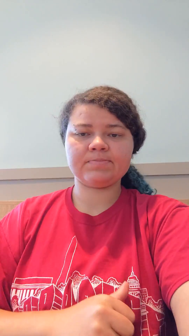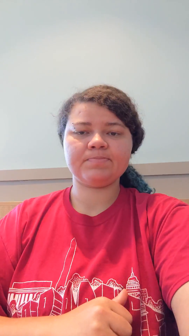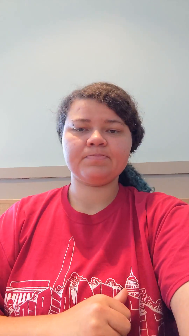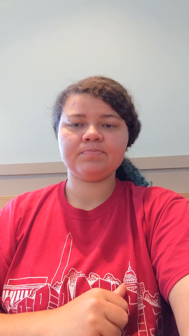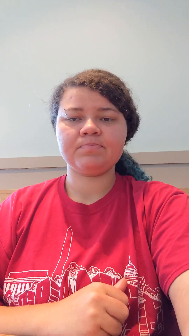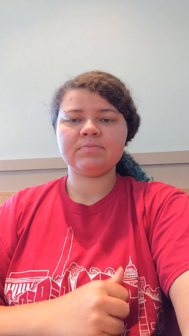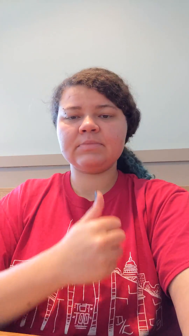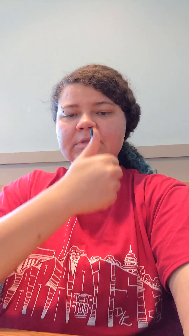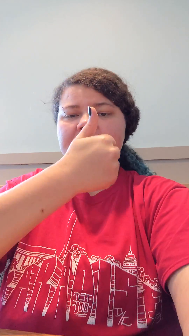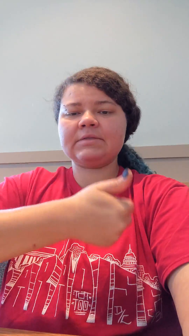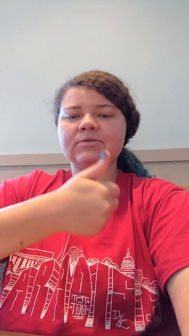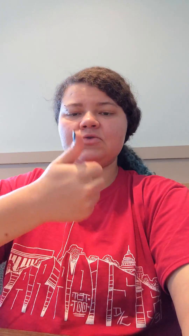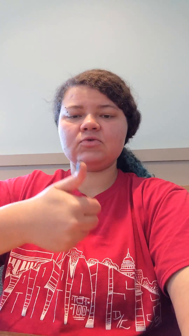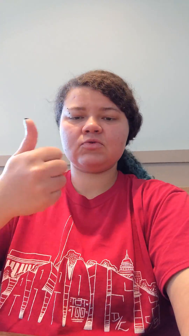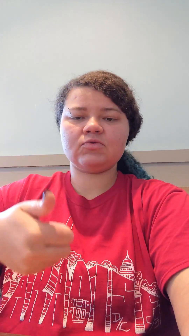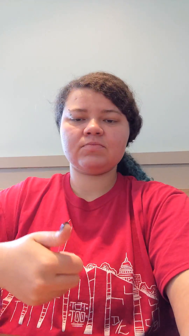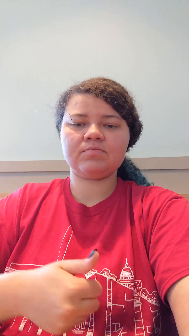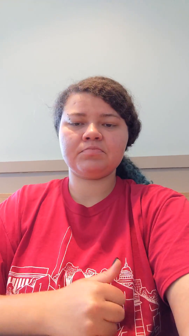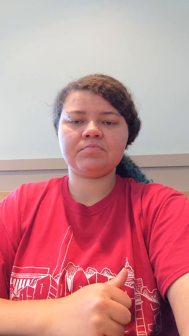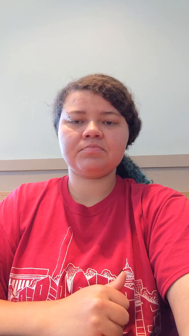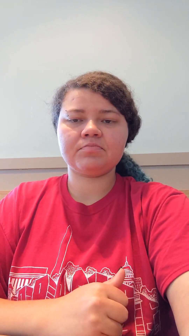each